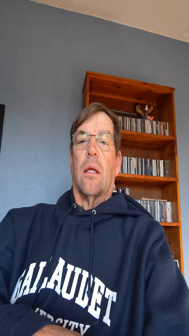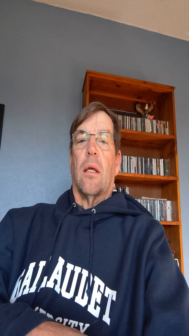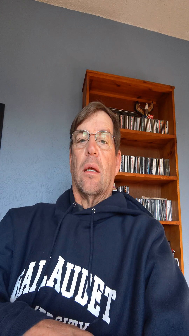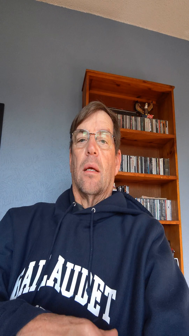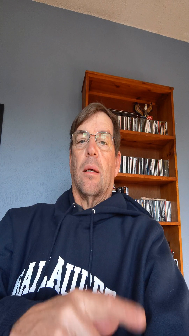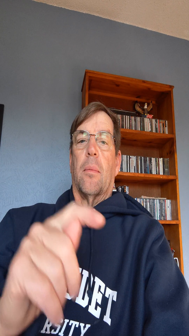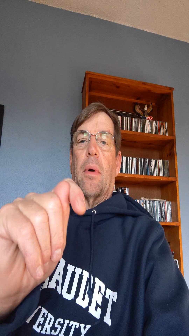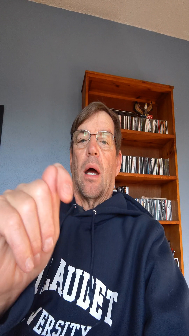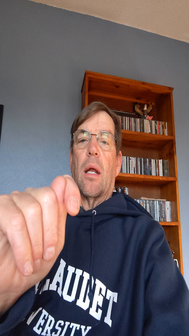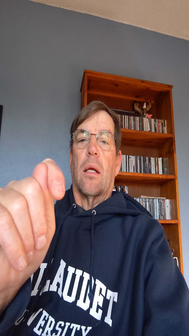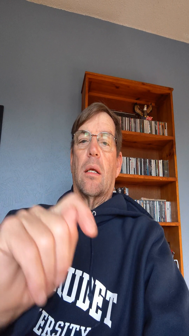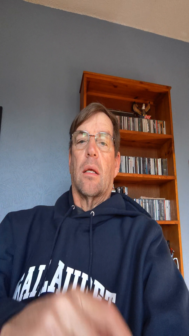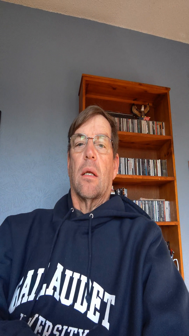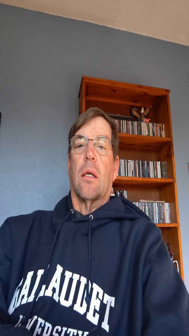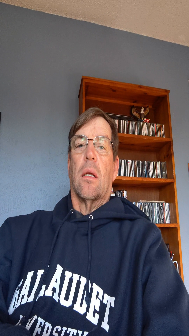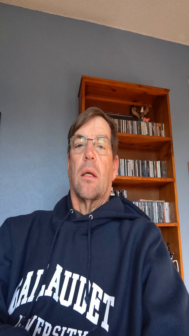potty